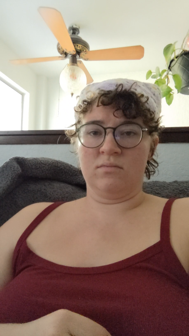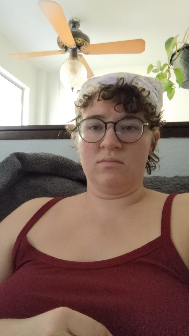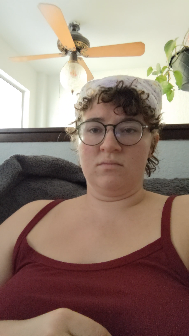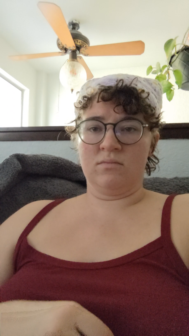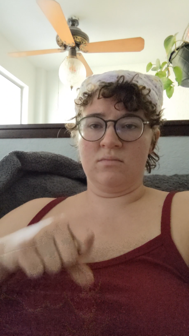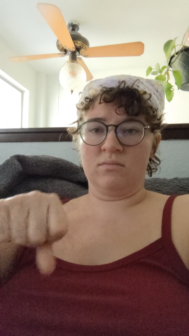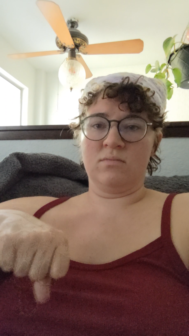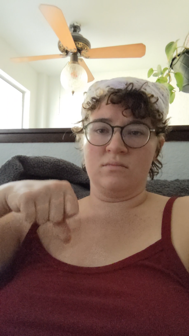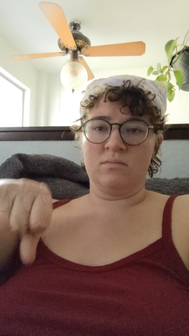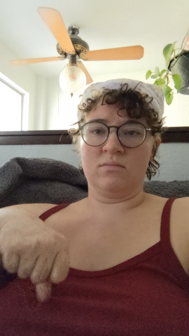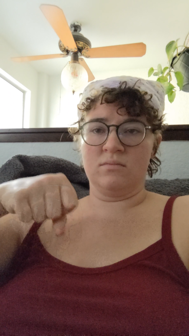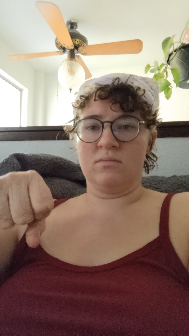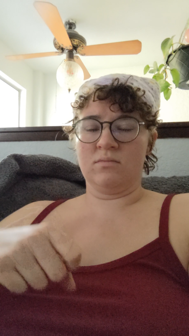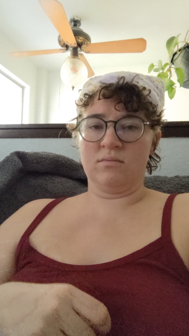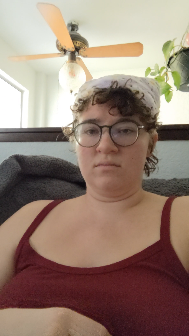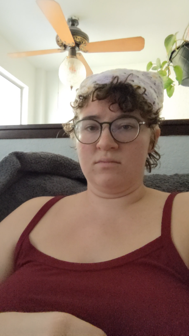bicycle